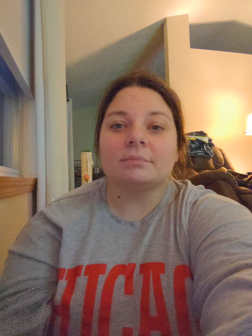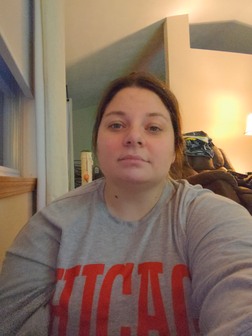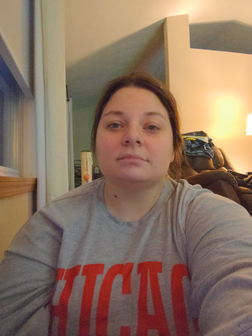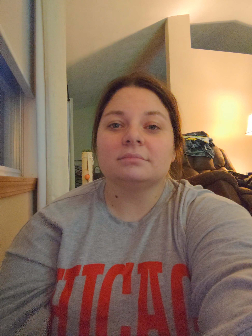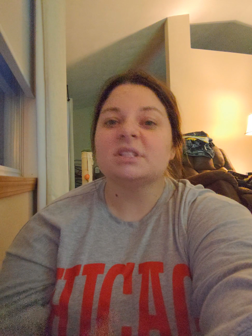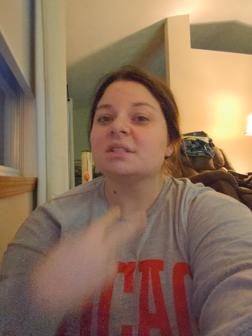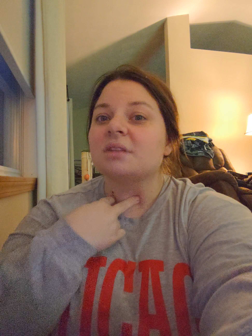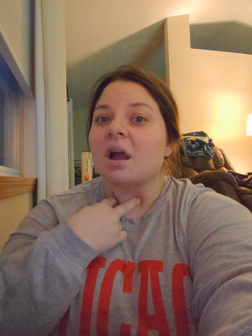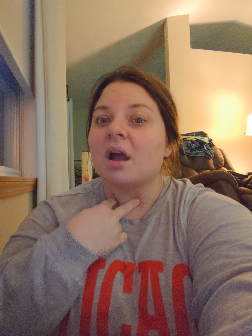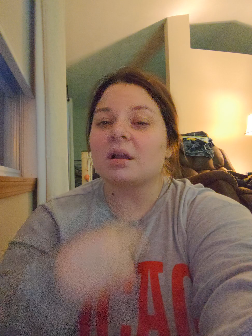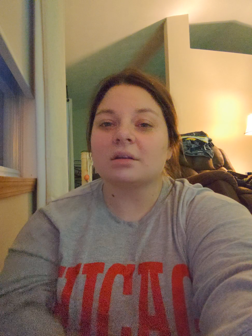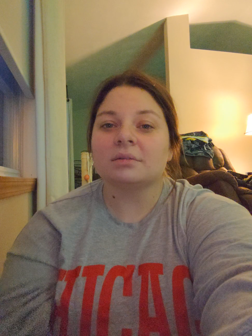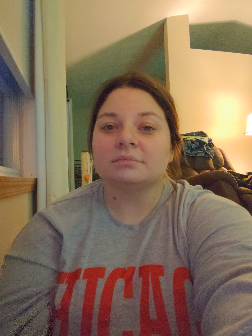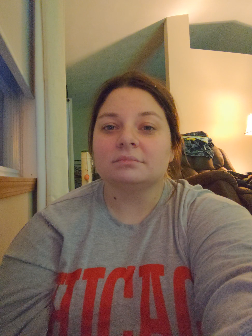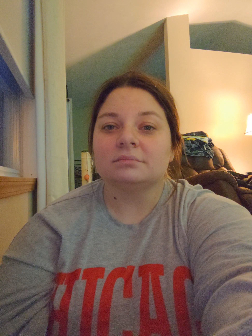stuck